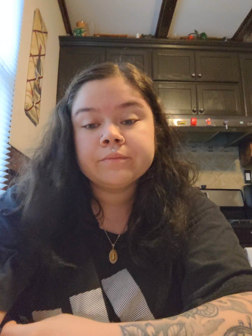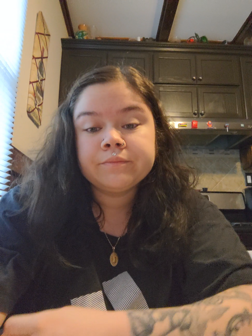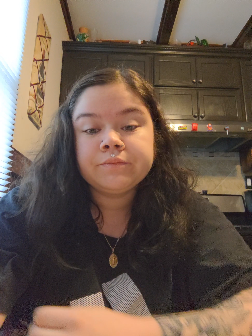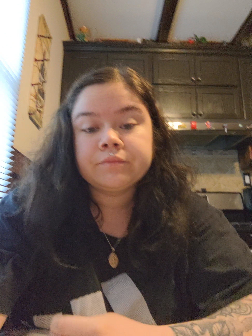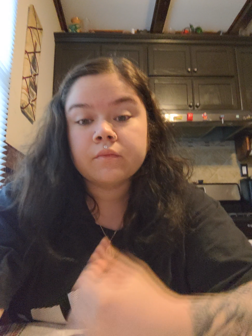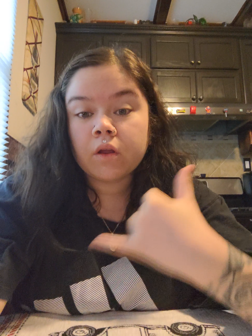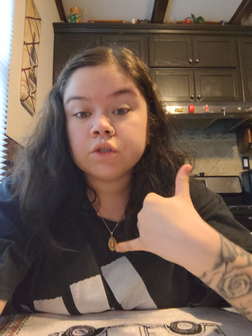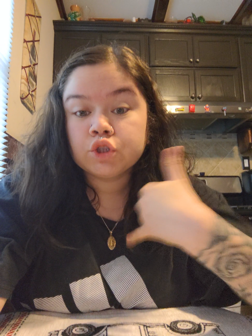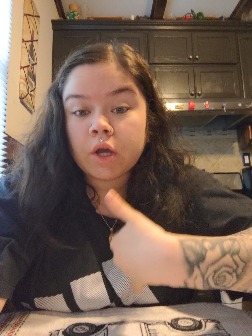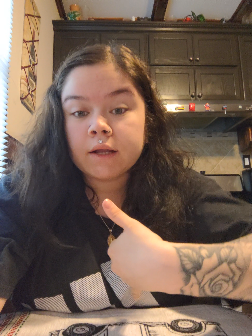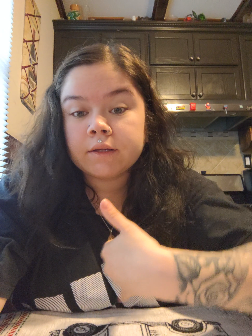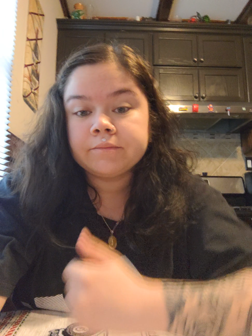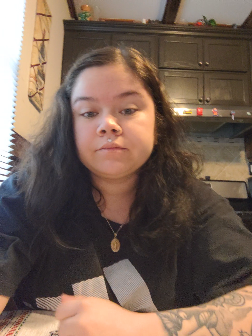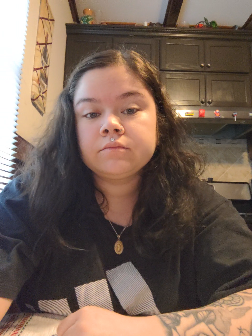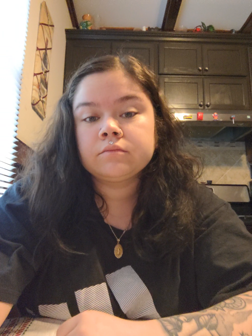jacket